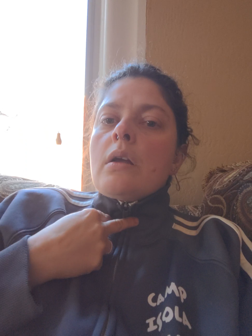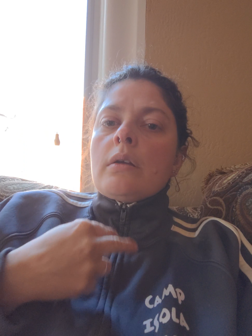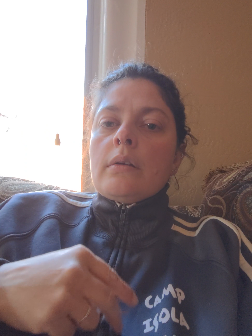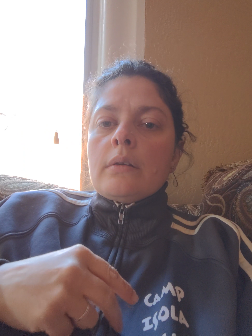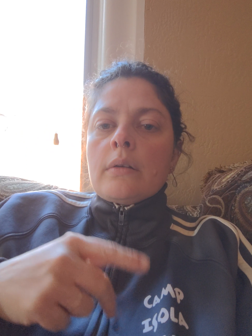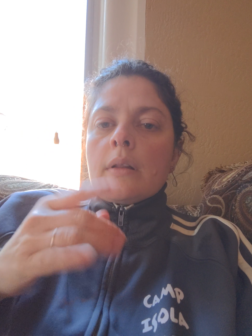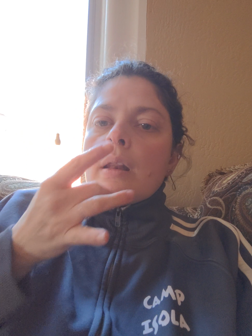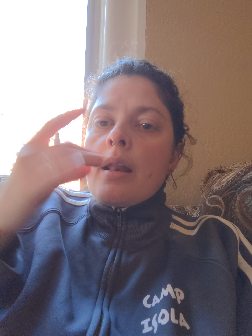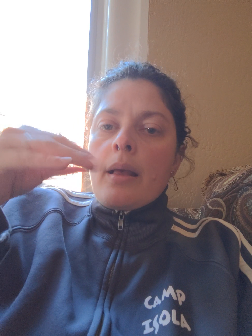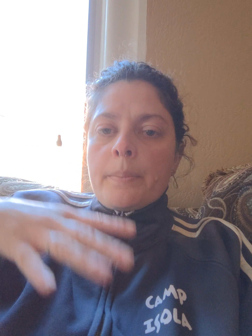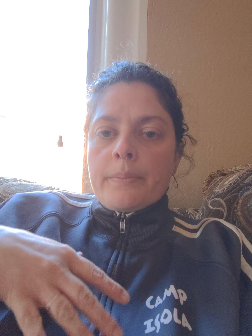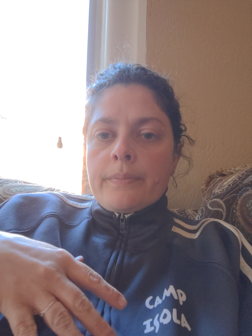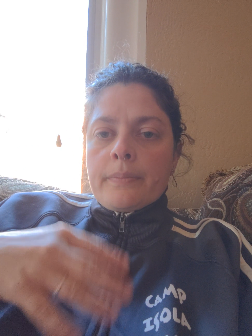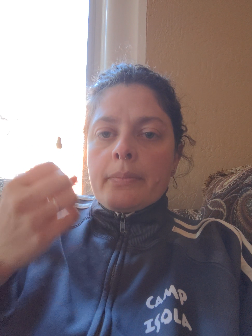lamp